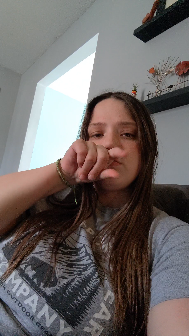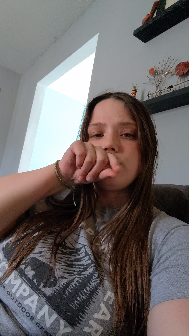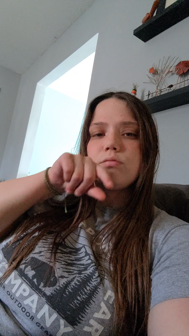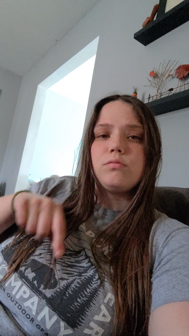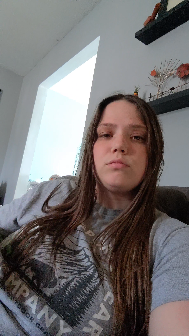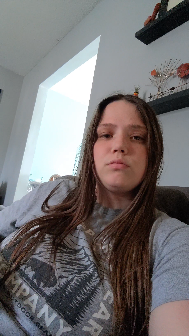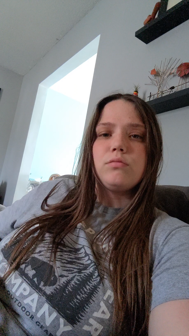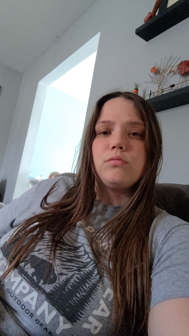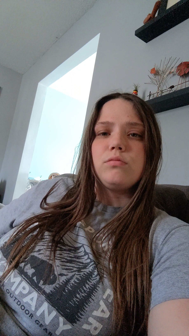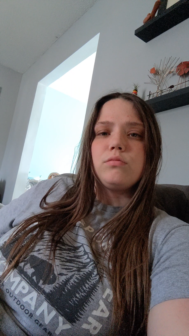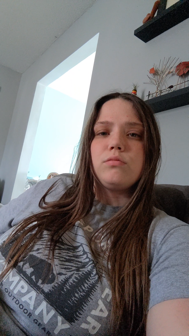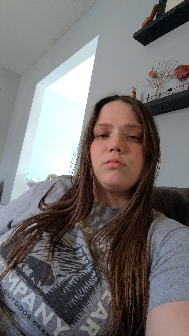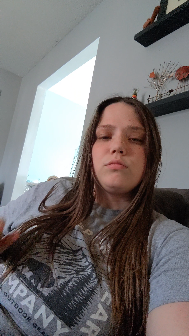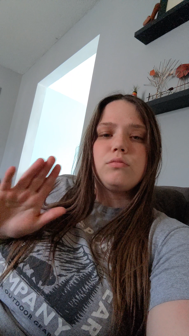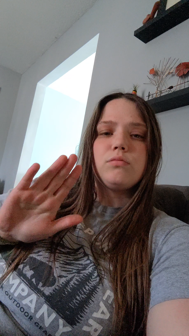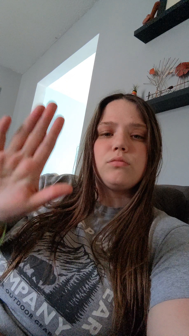push